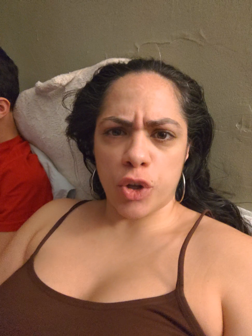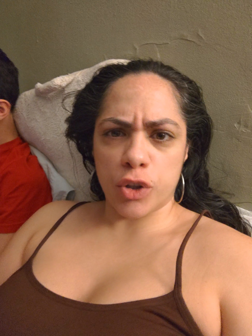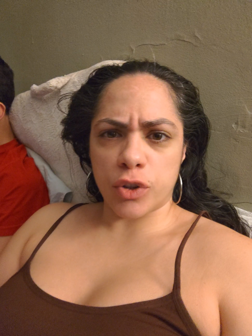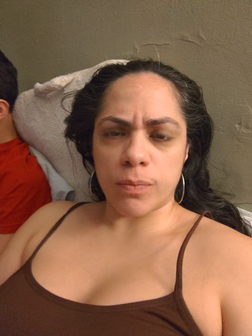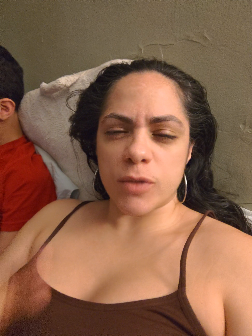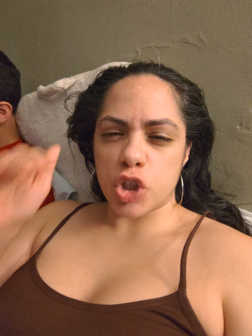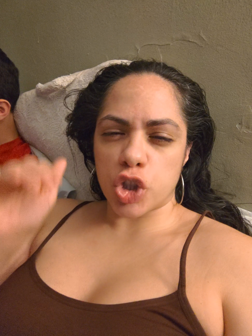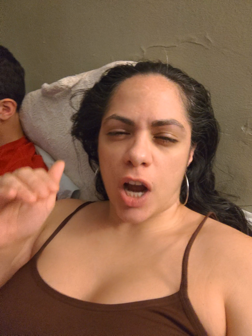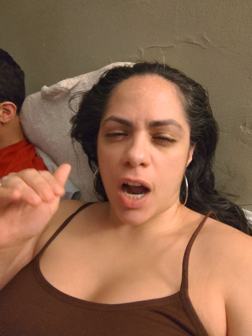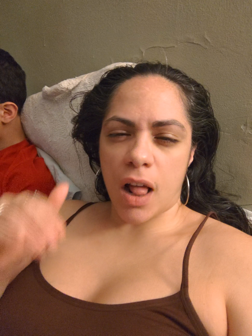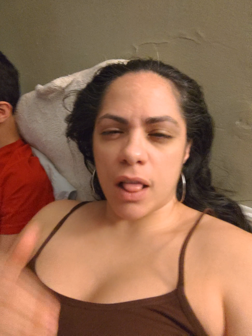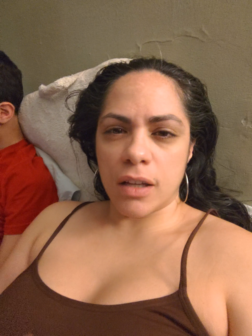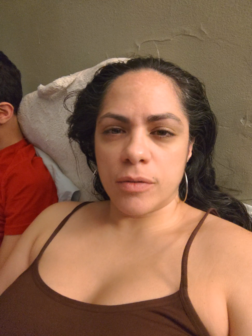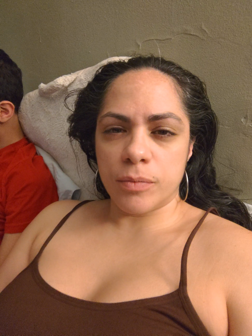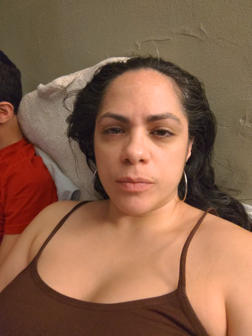child